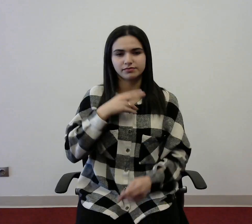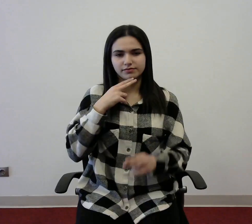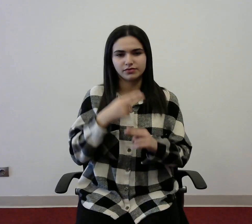bacı